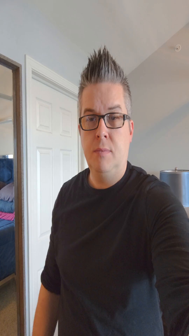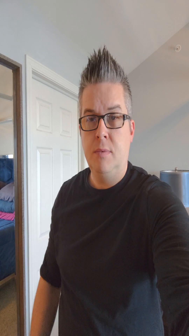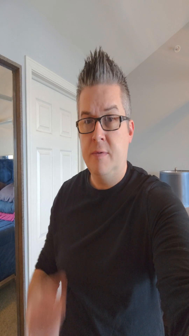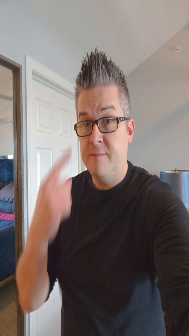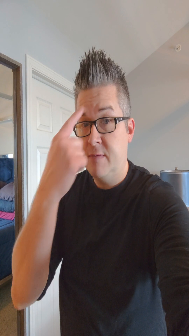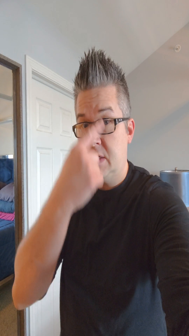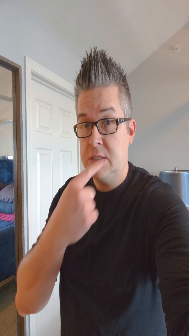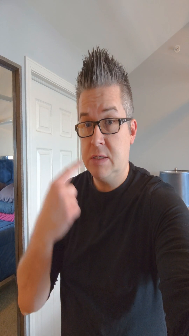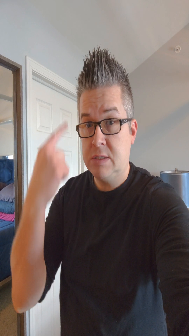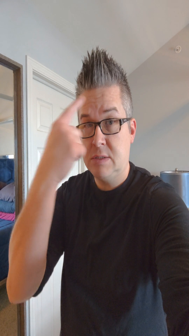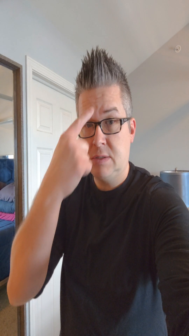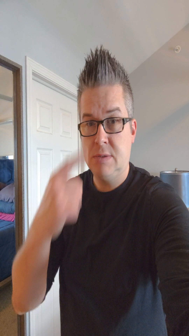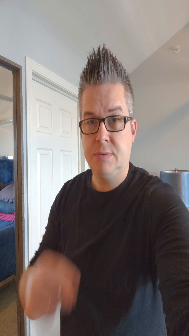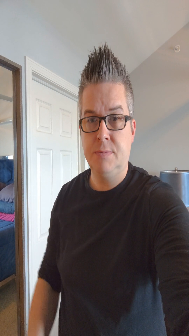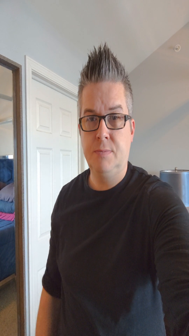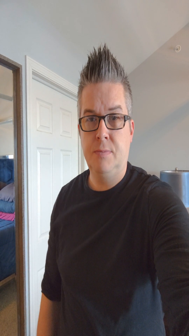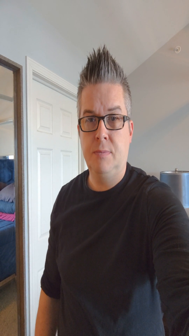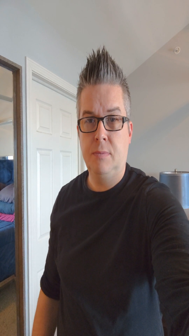face